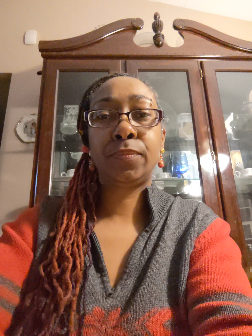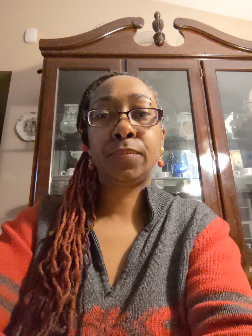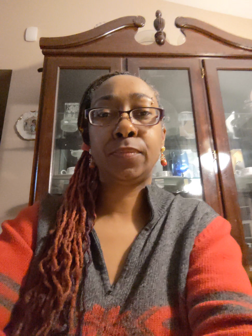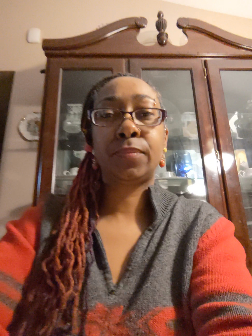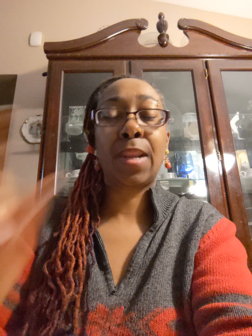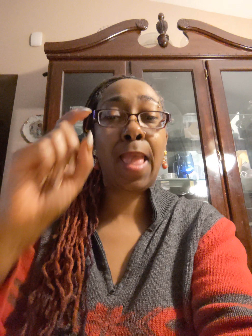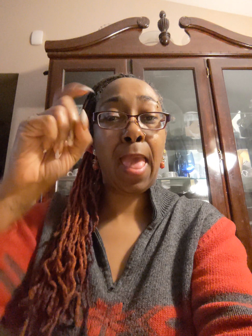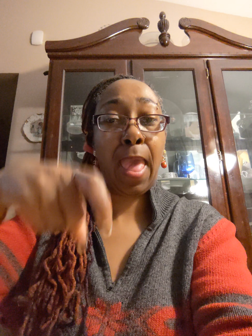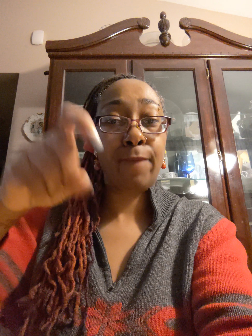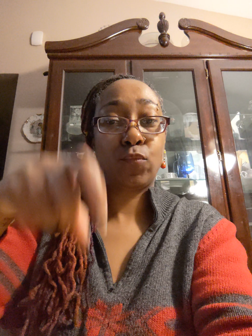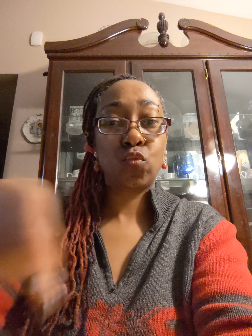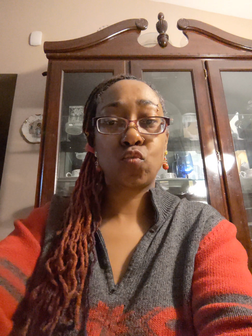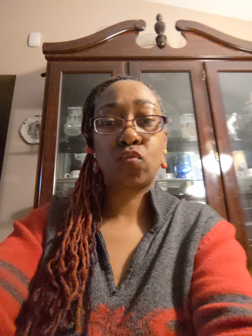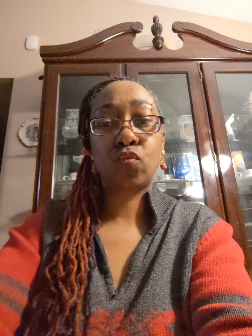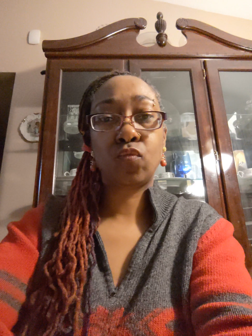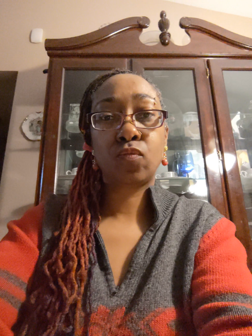have to